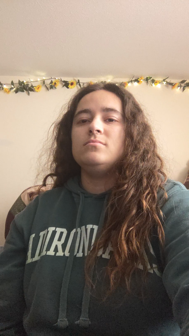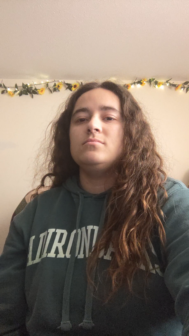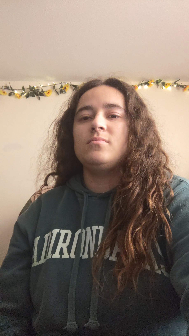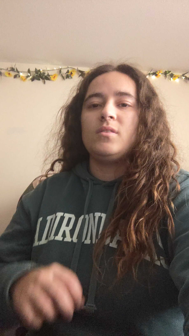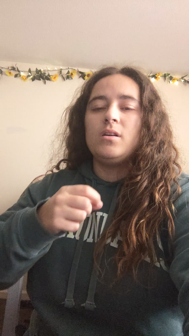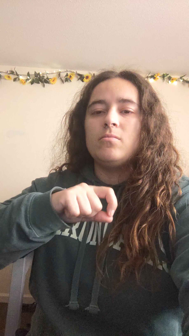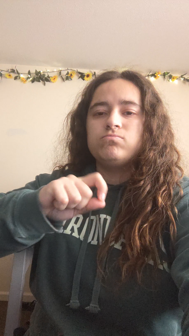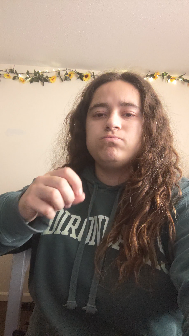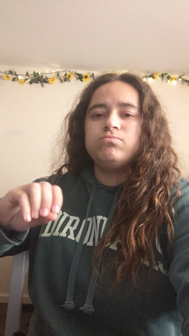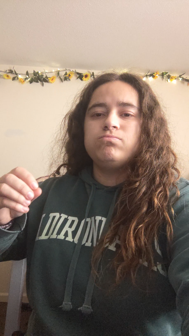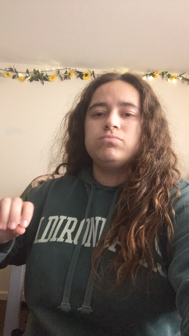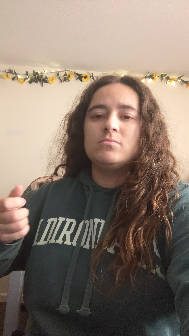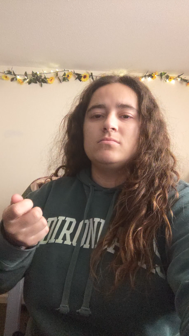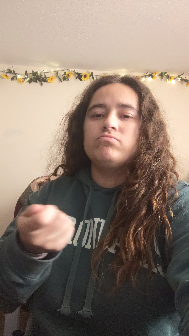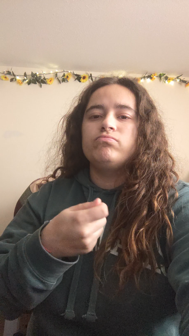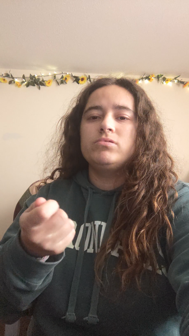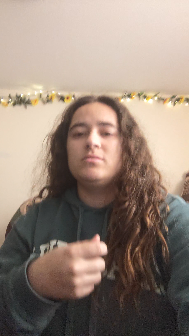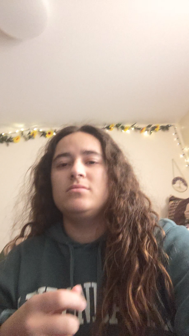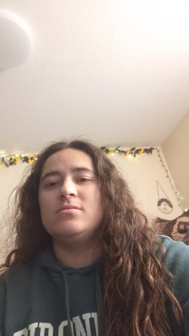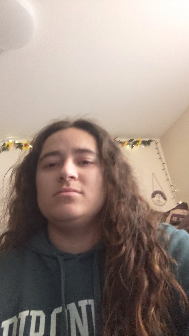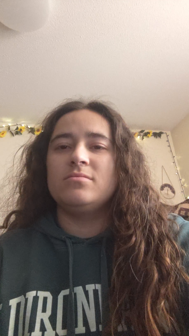hose